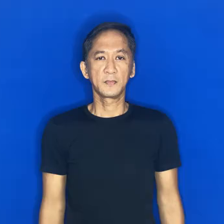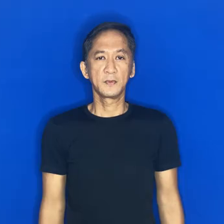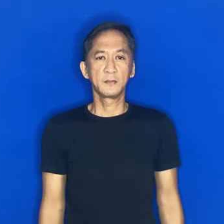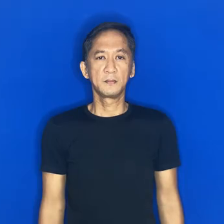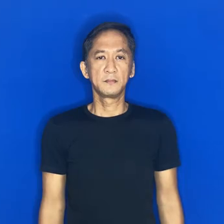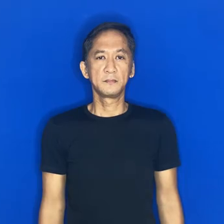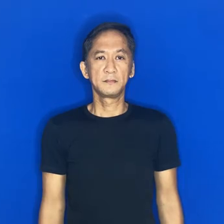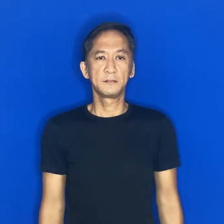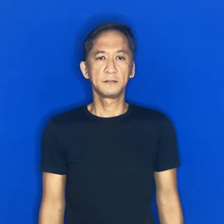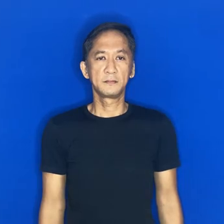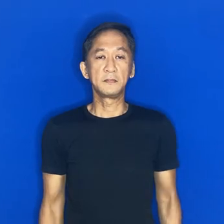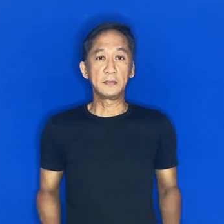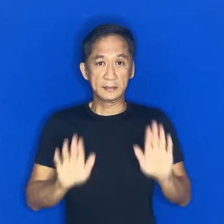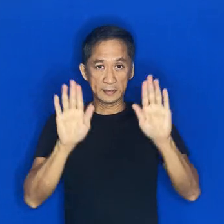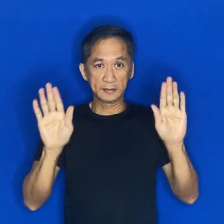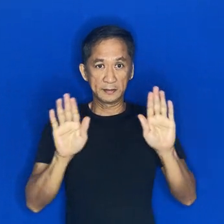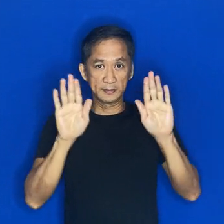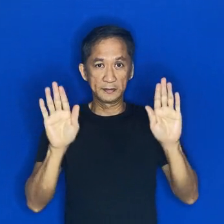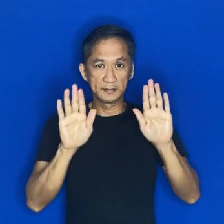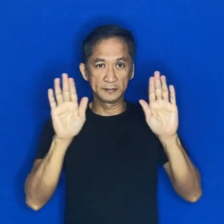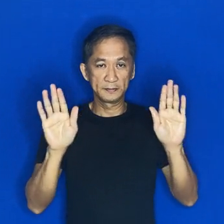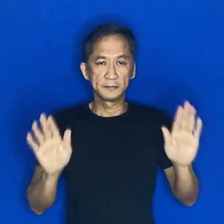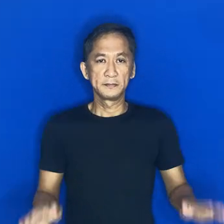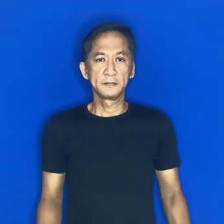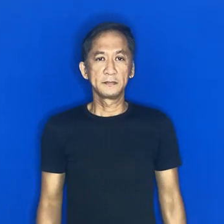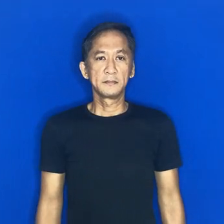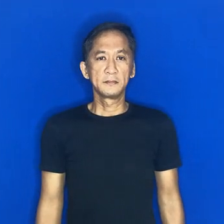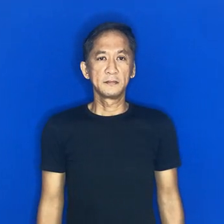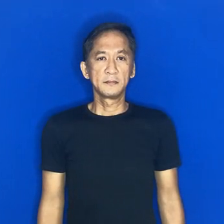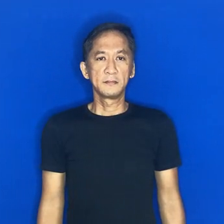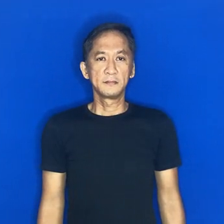sunday